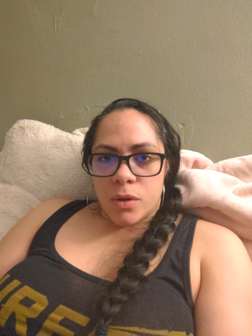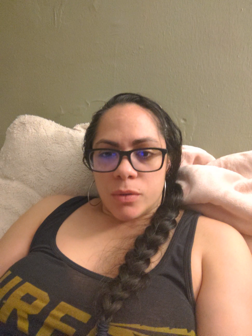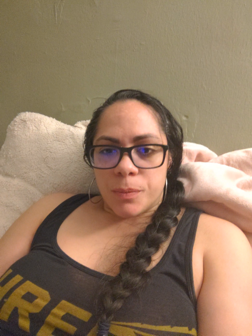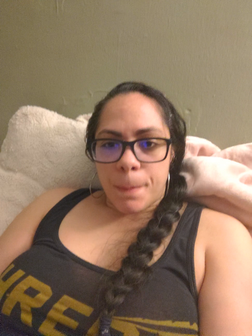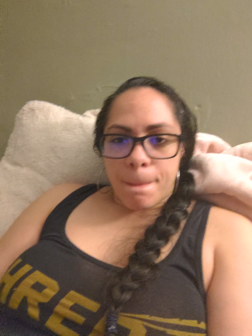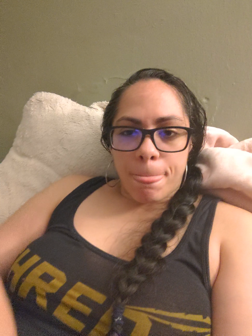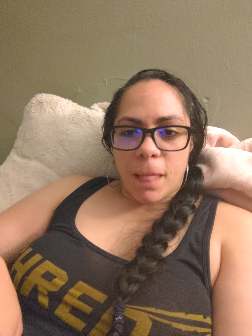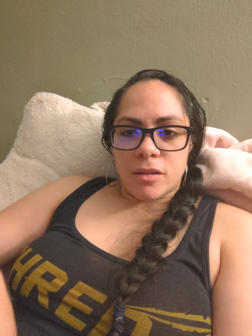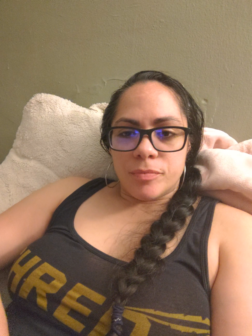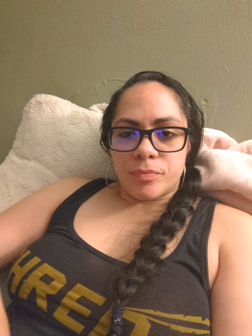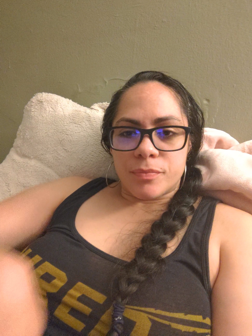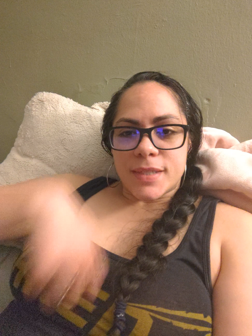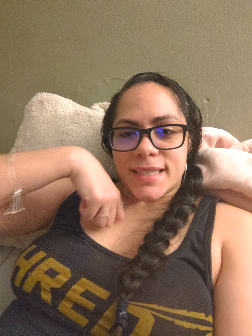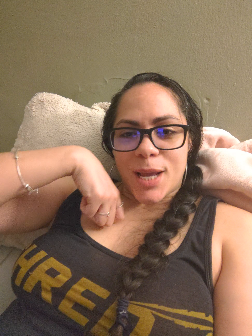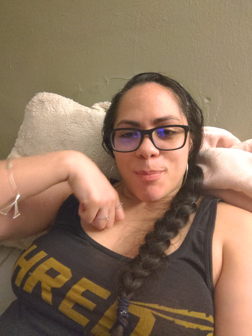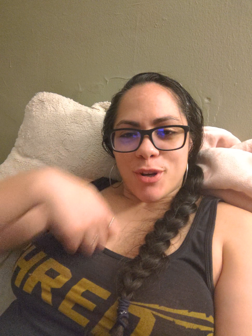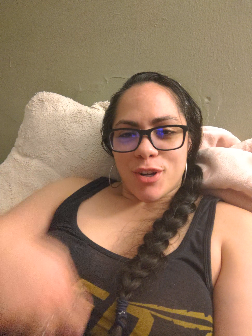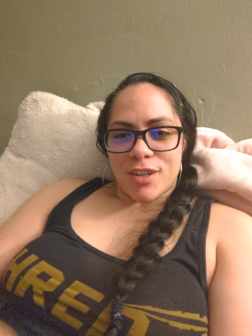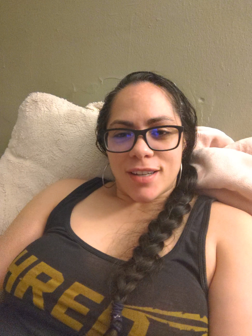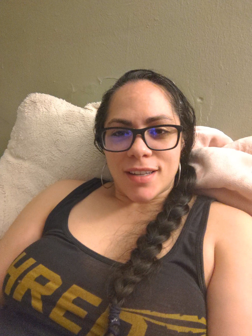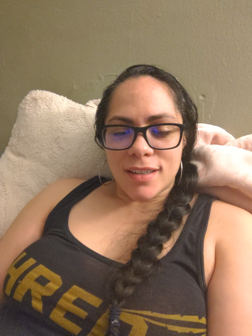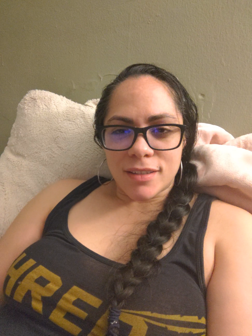zipper